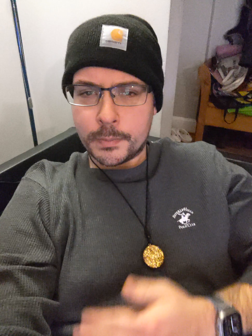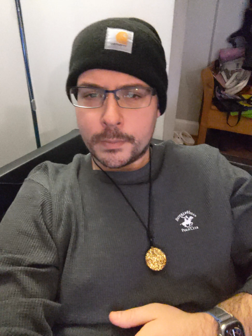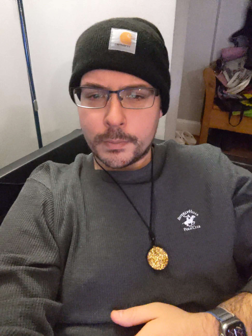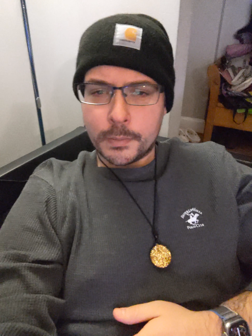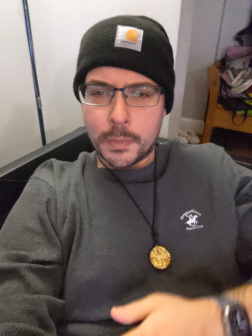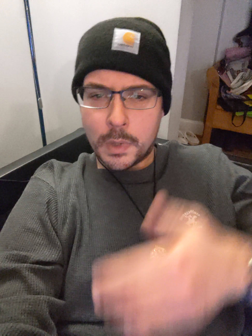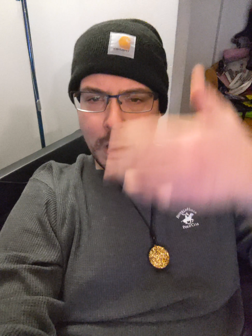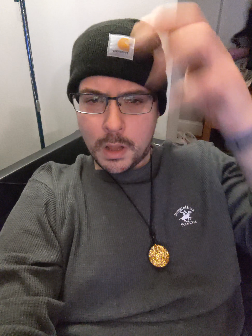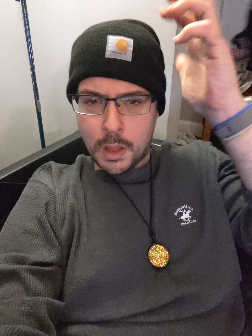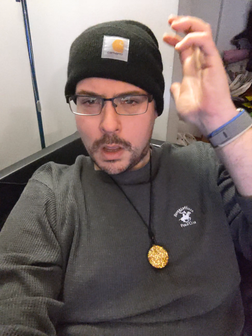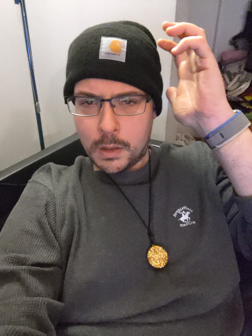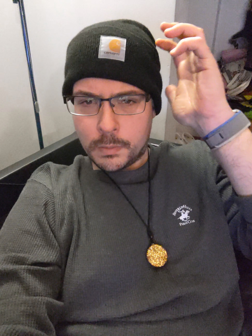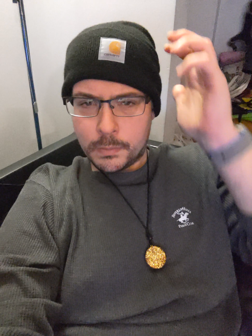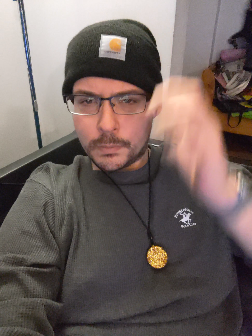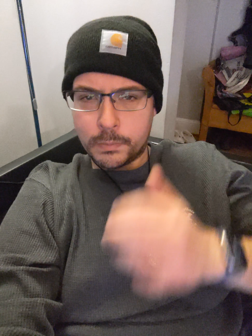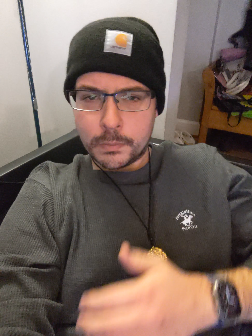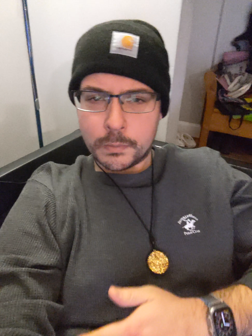lion